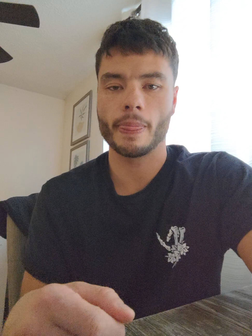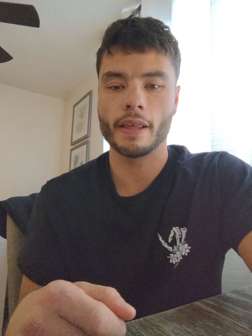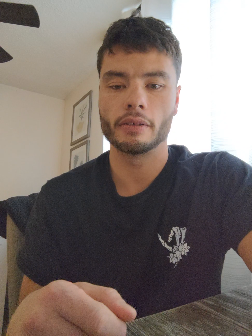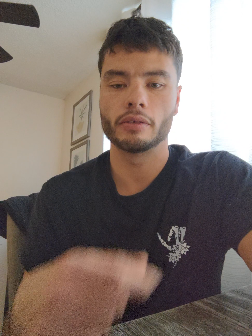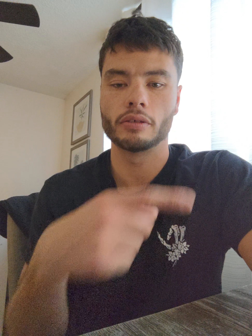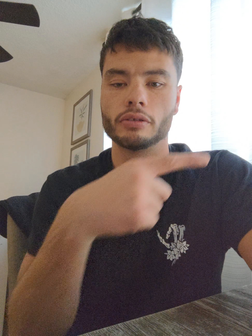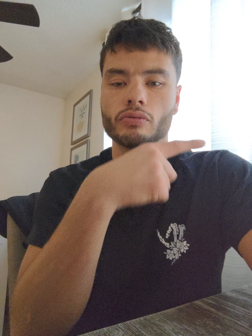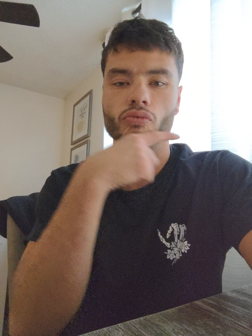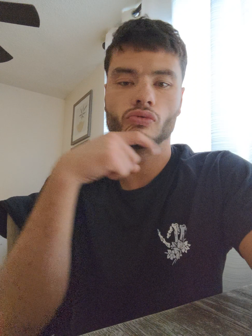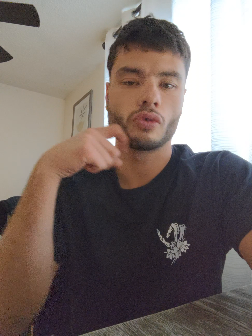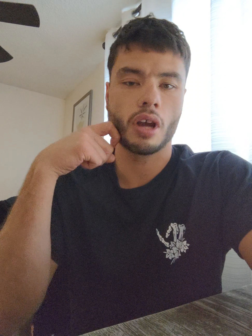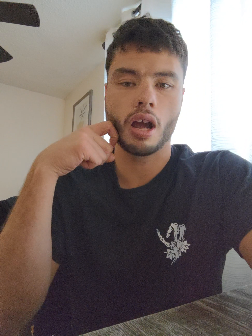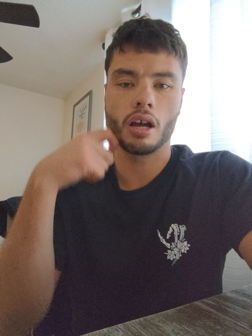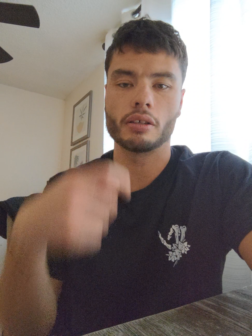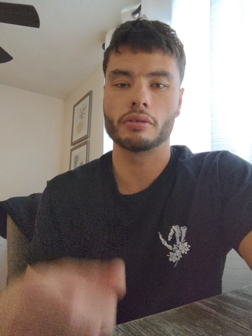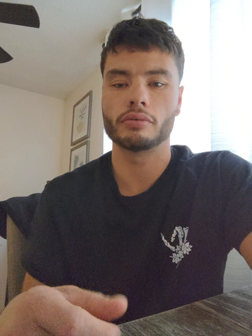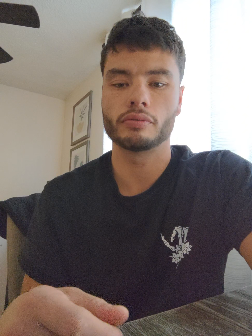dry